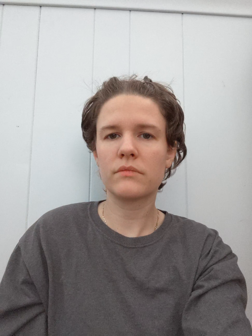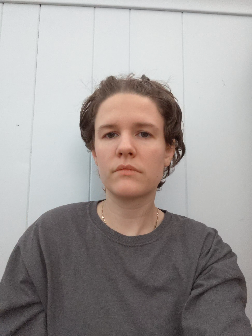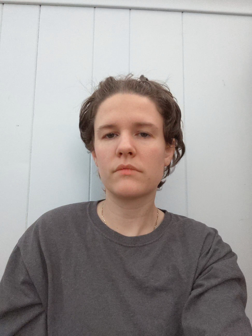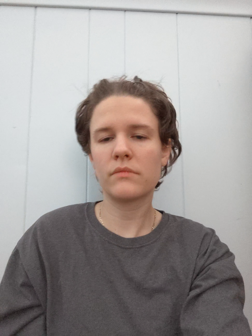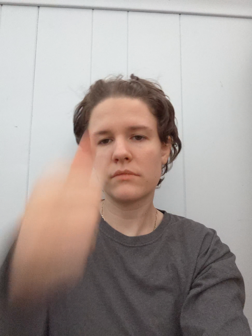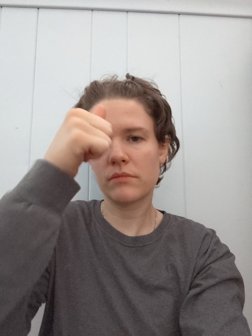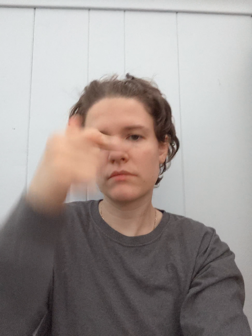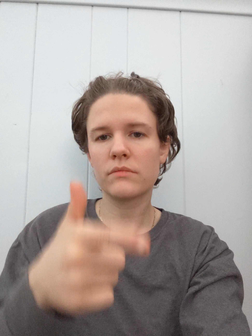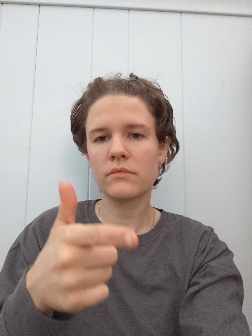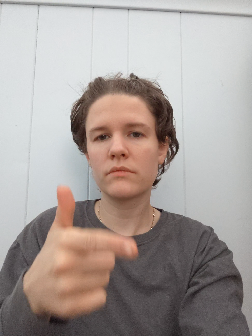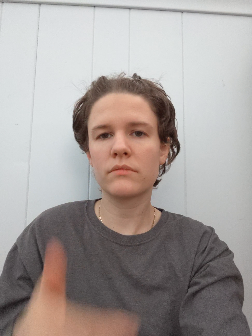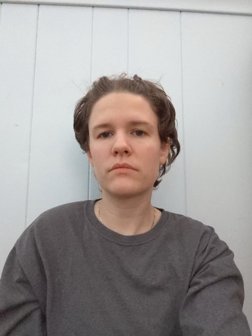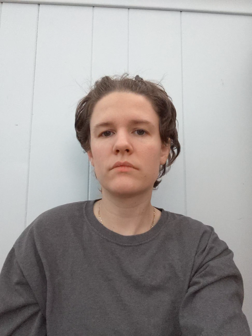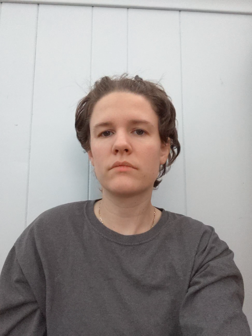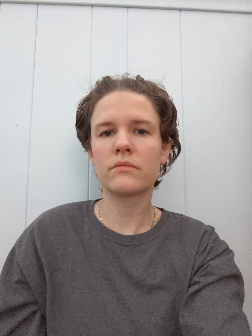brother